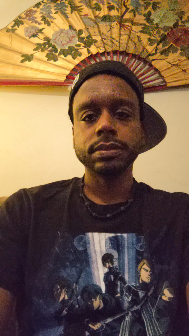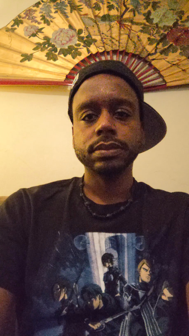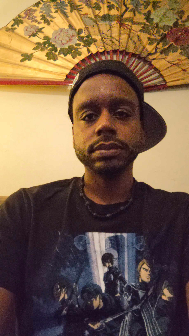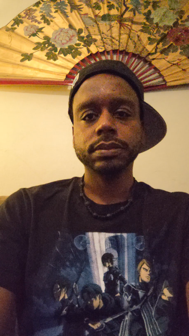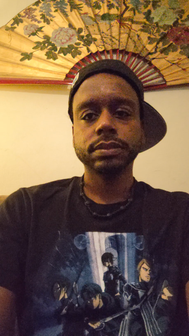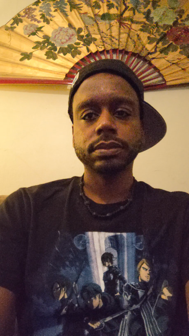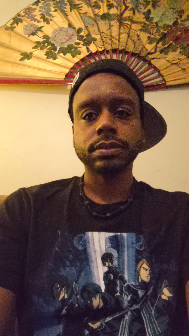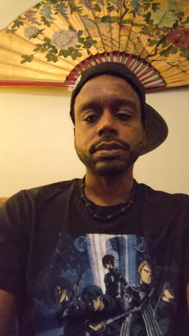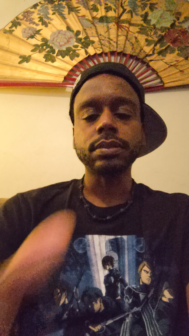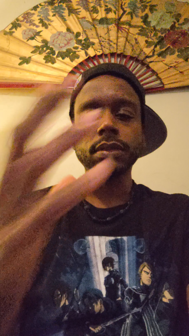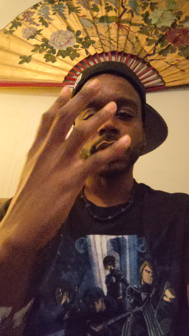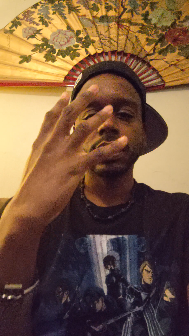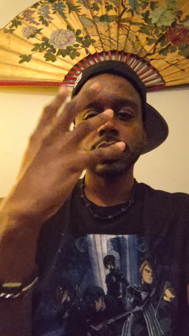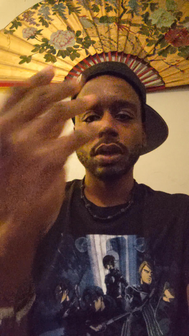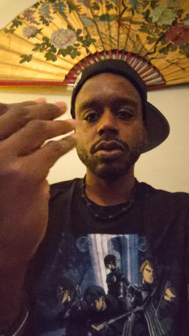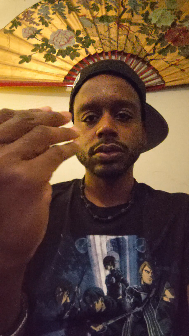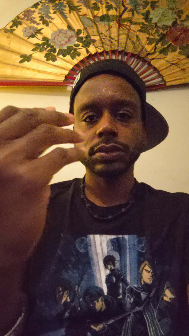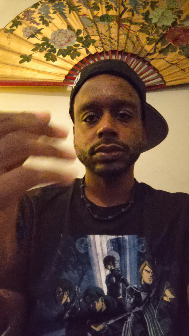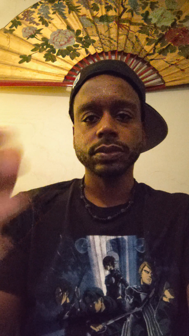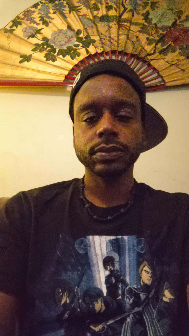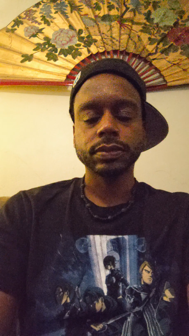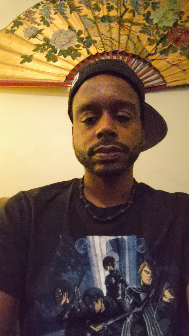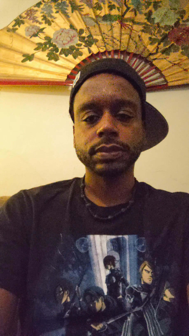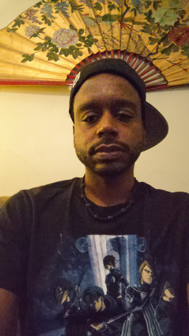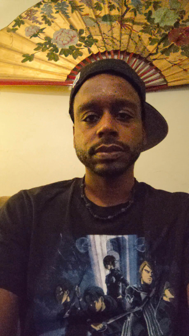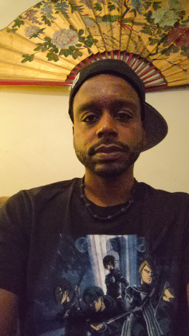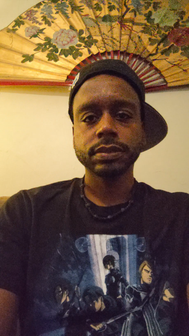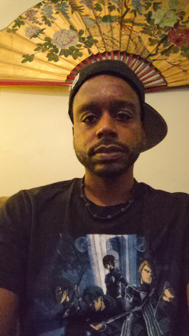got to